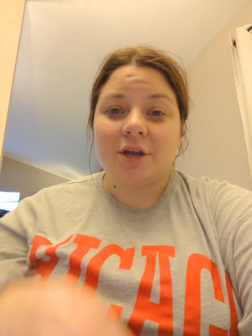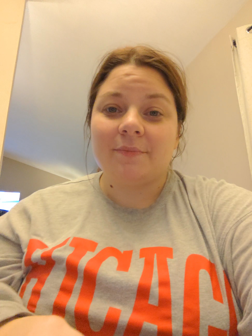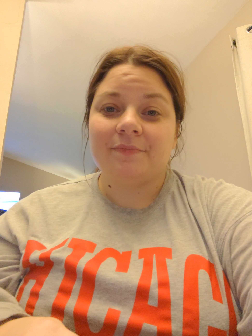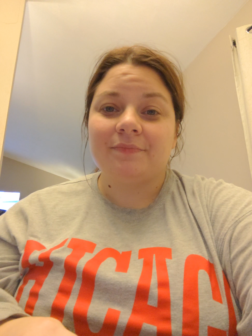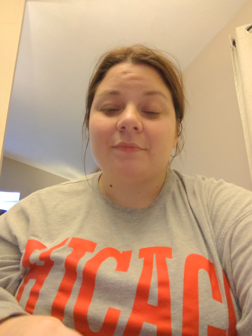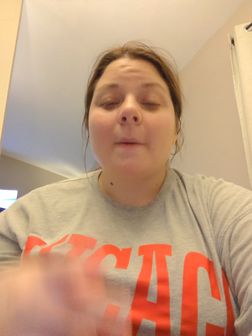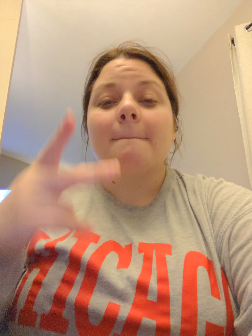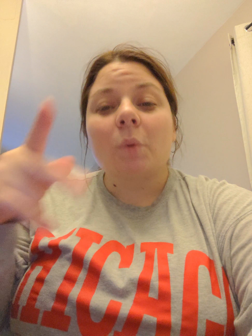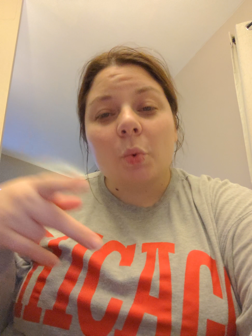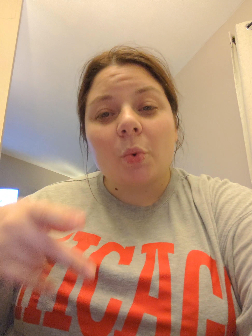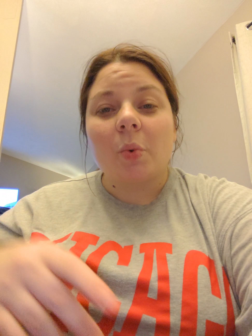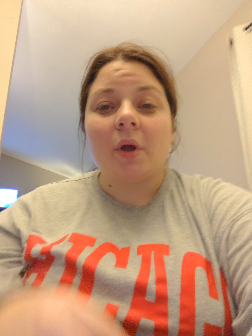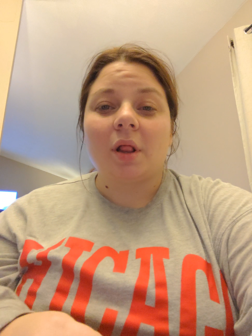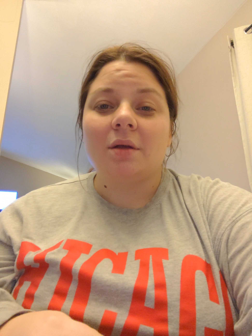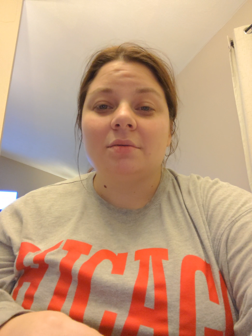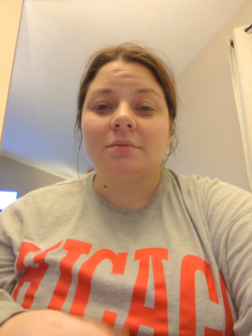pool